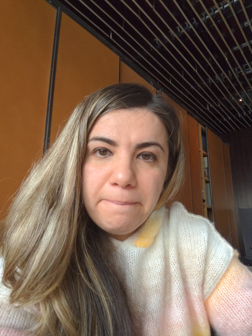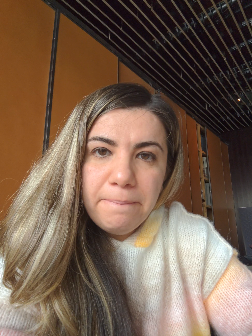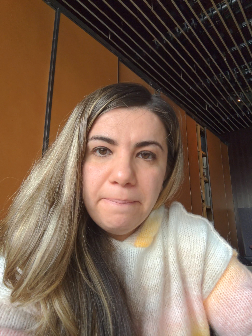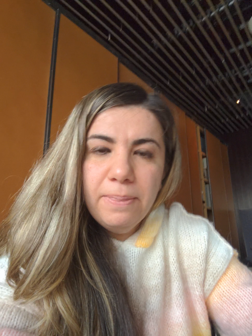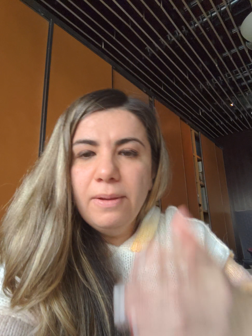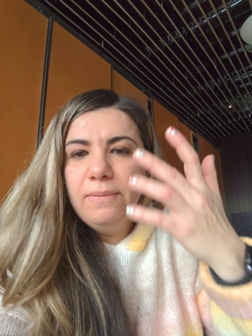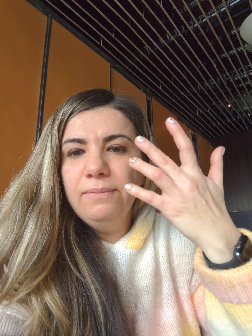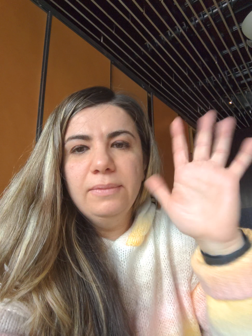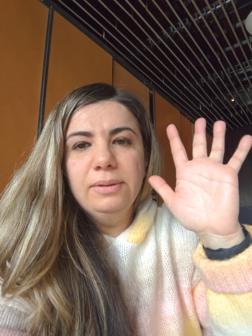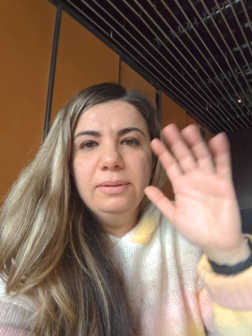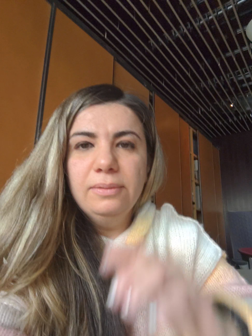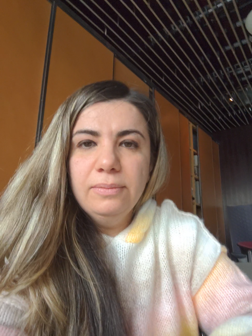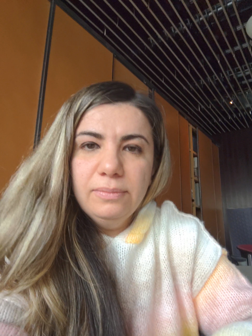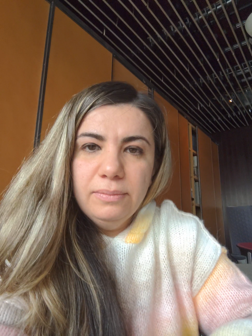finish